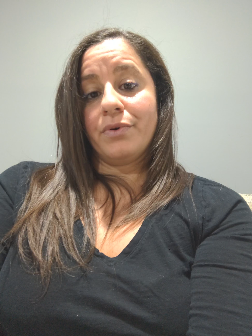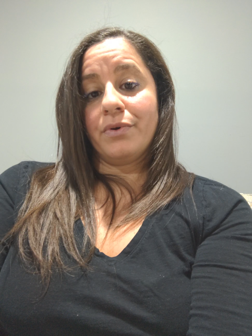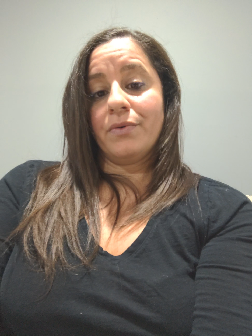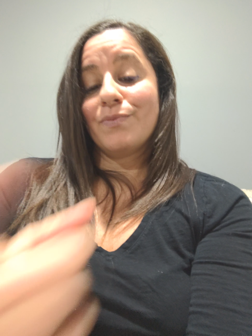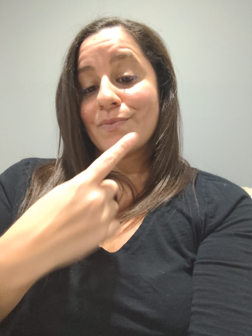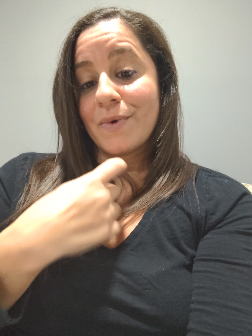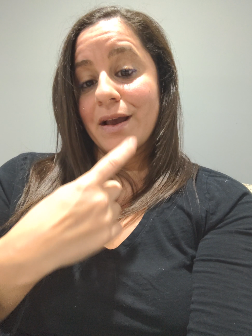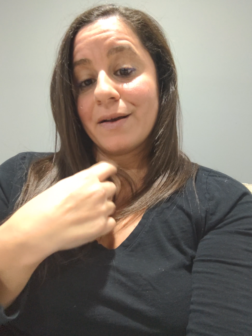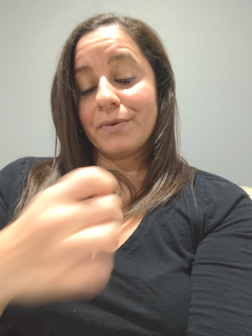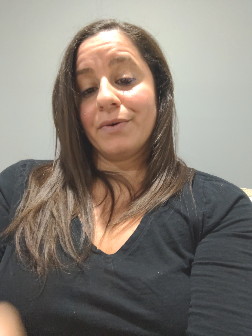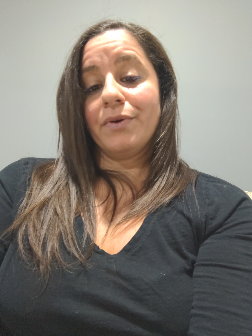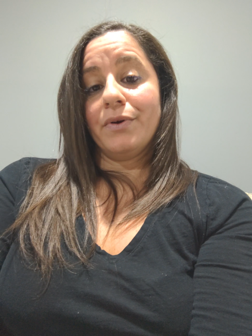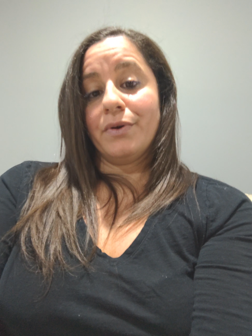red